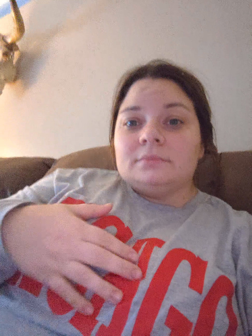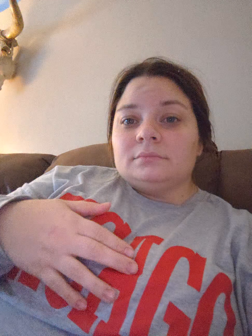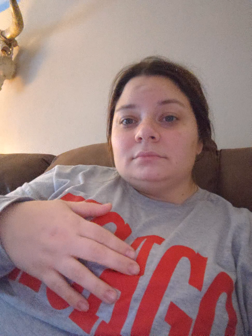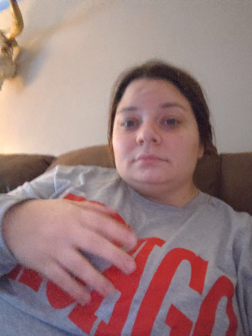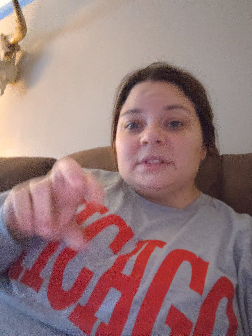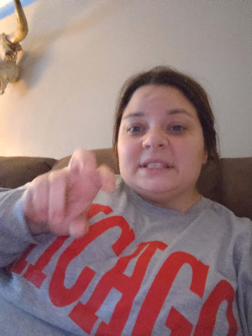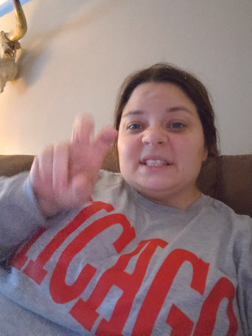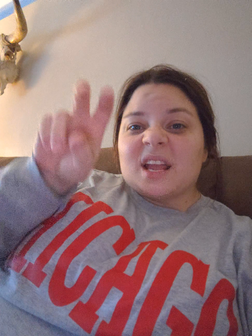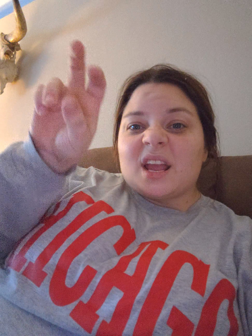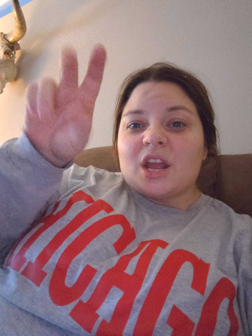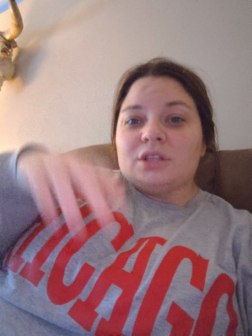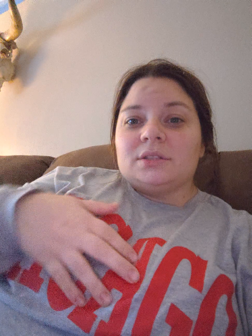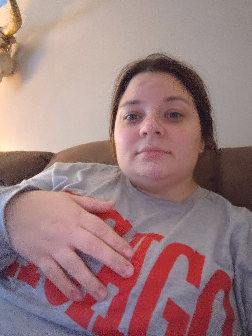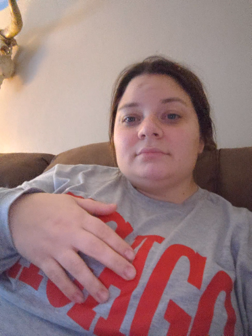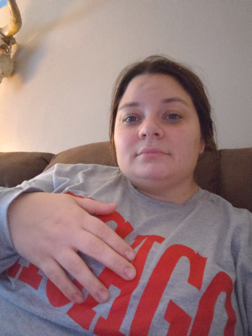stairs